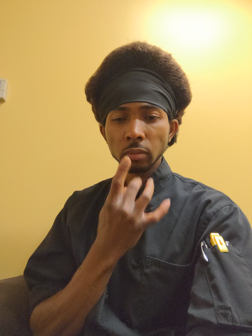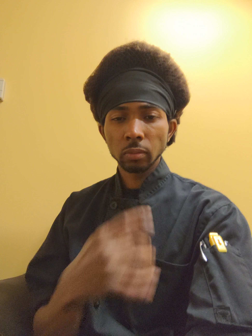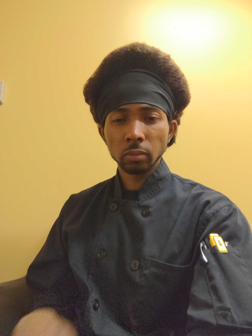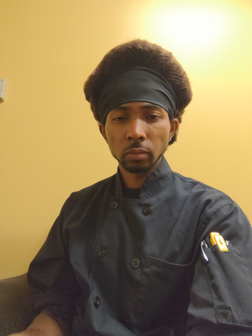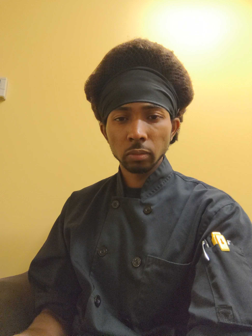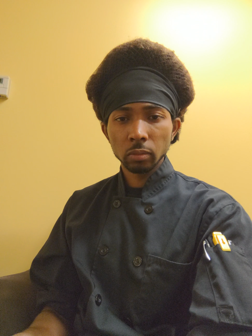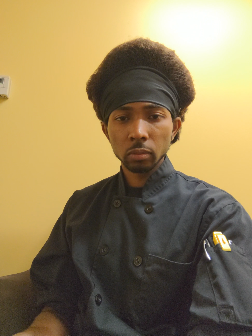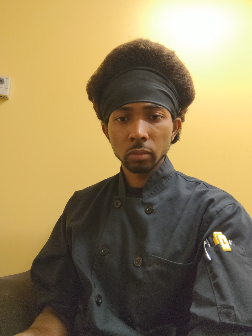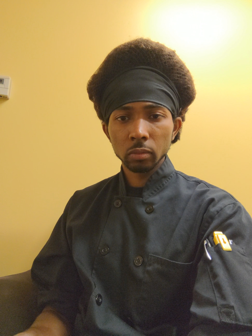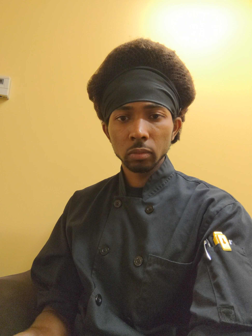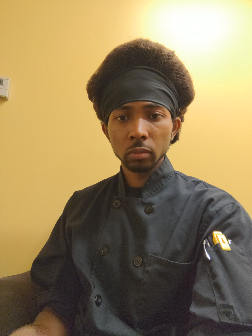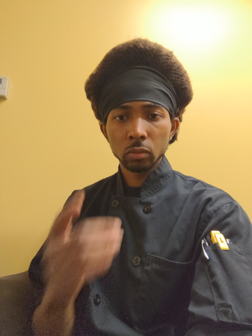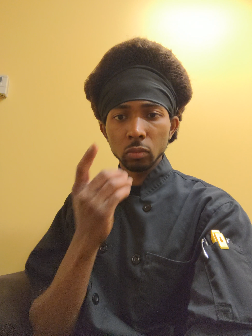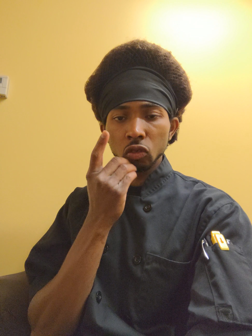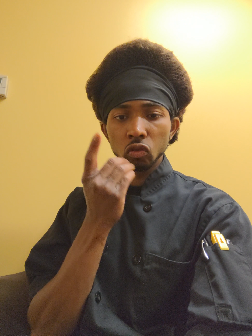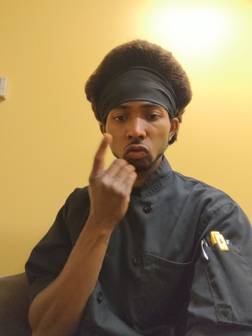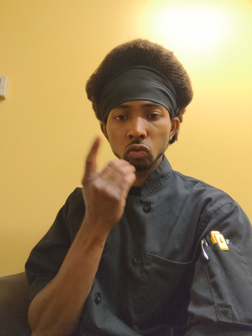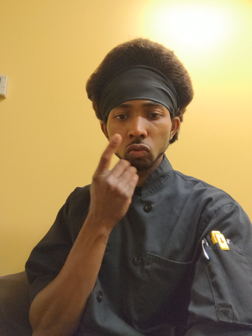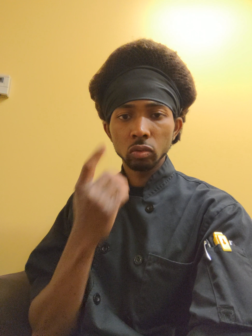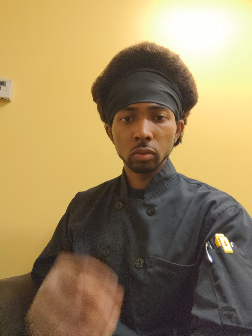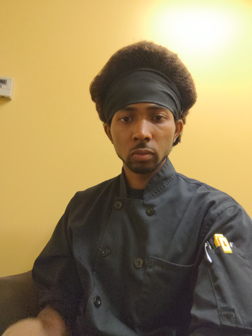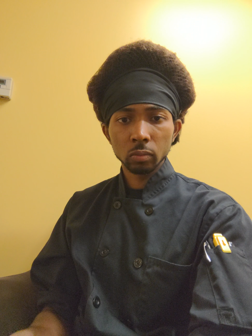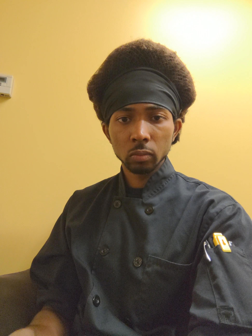dinner